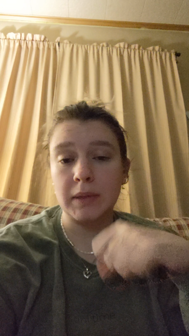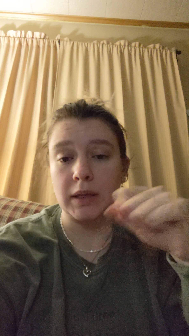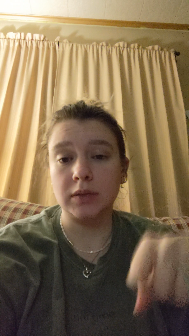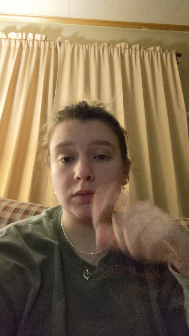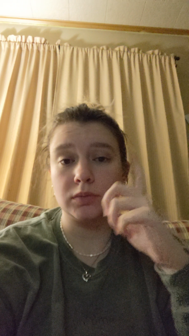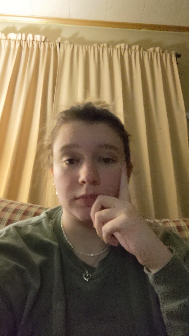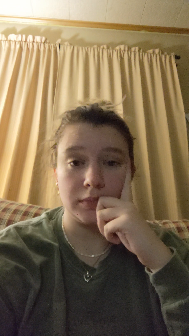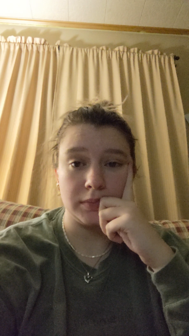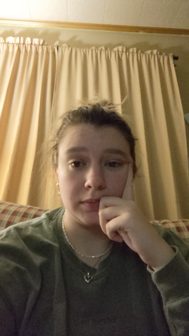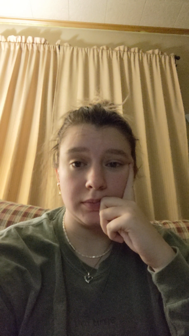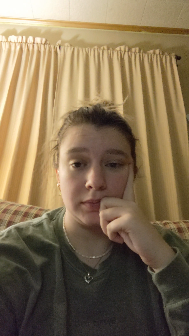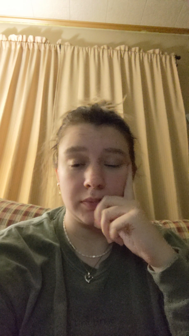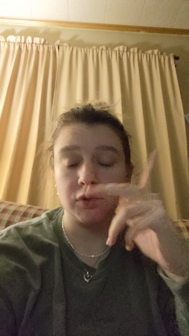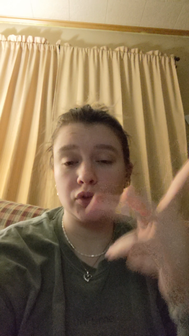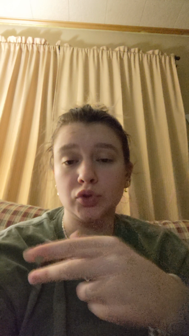sheep